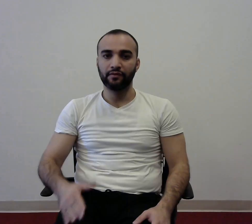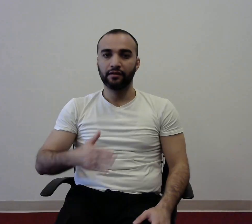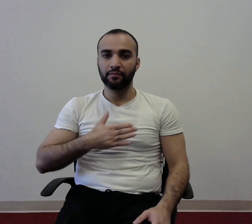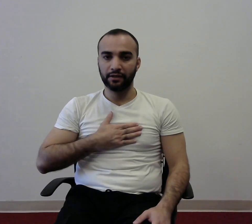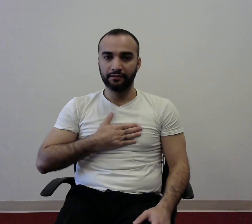mən